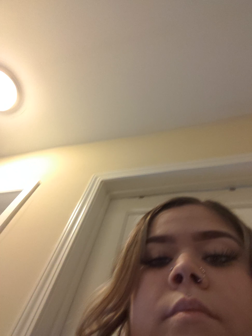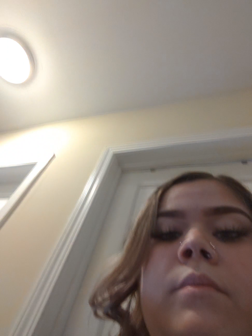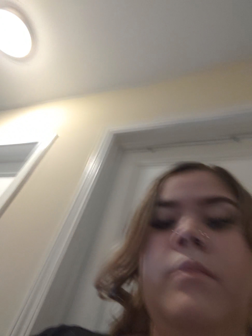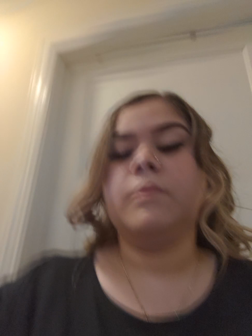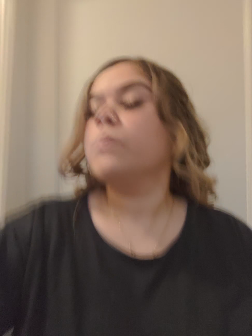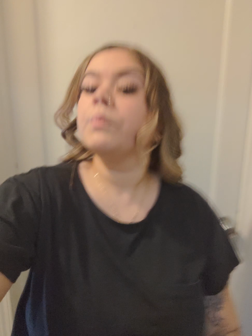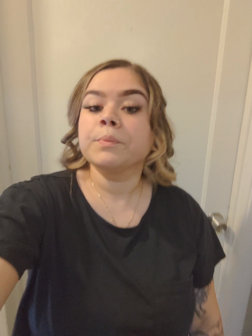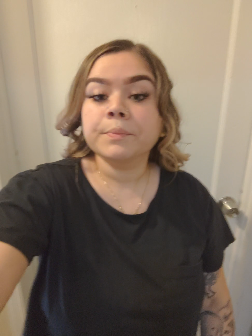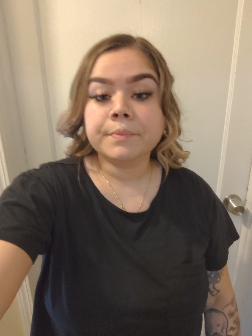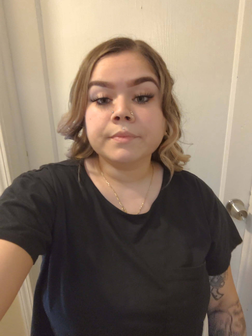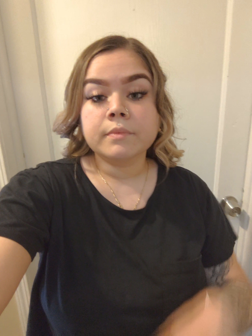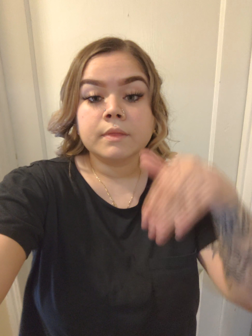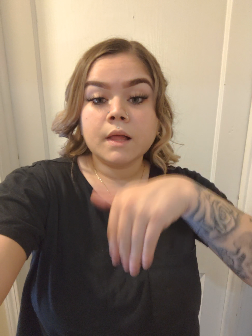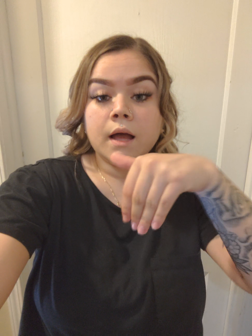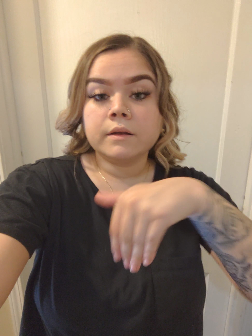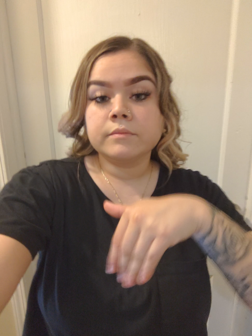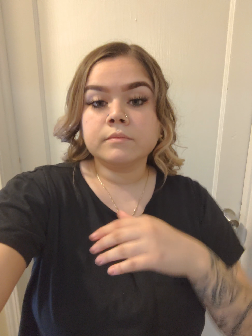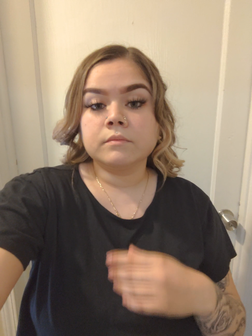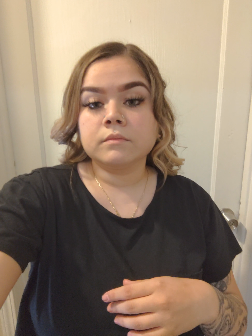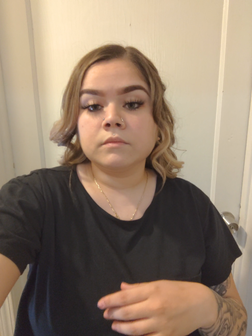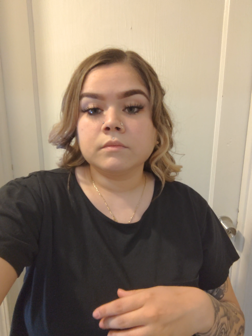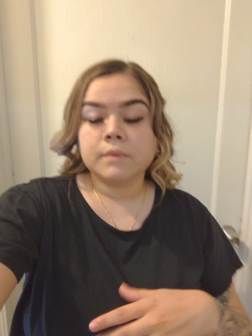night night